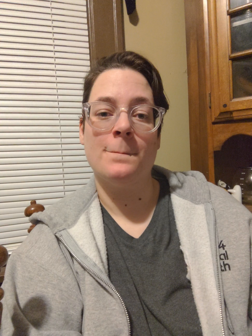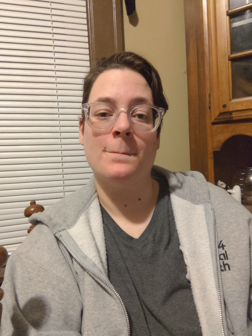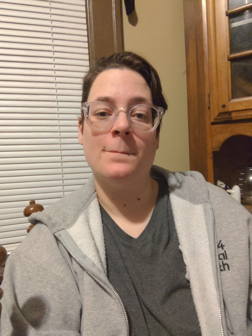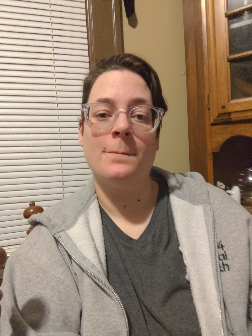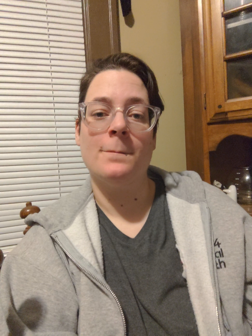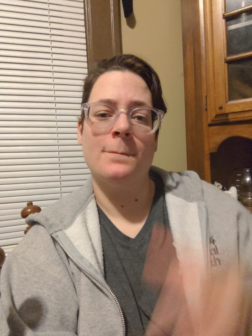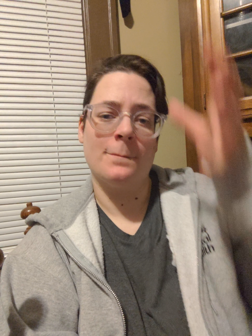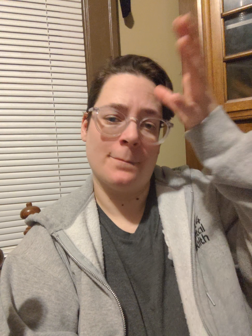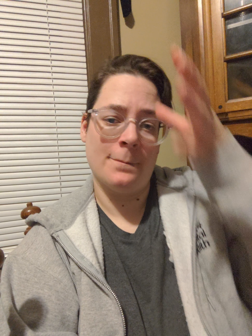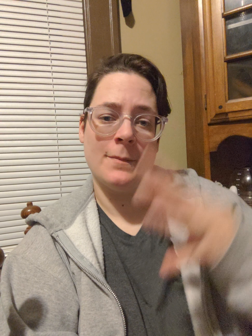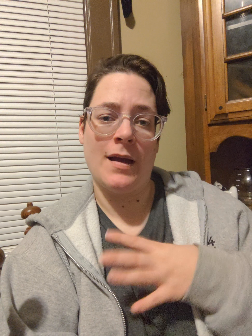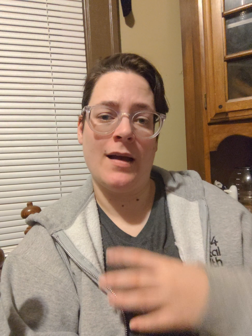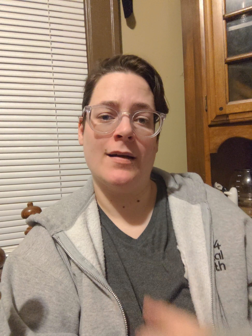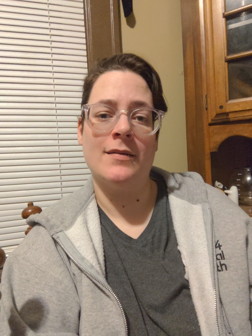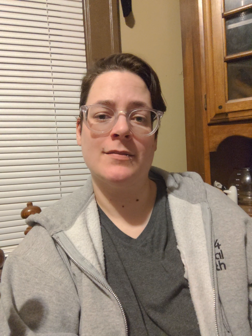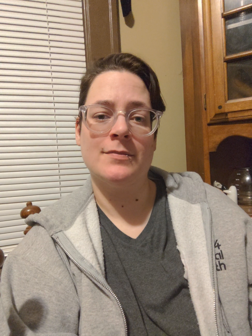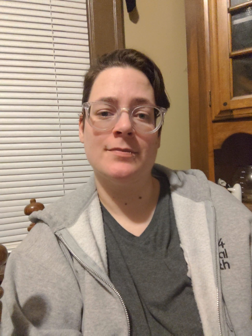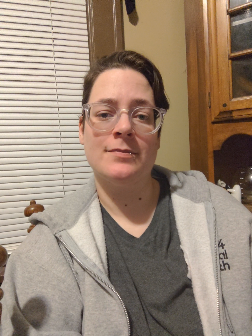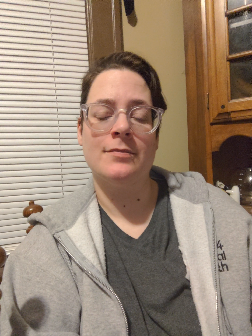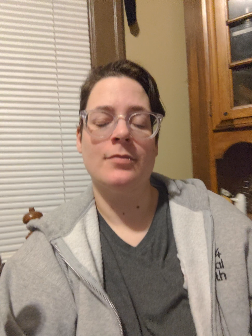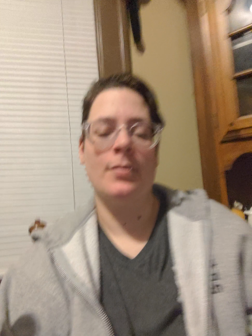man